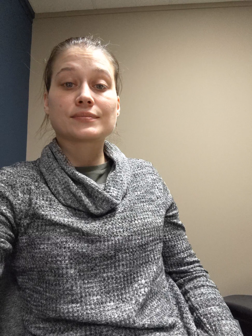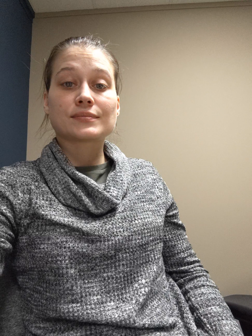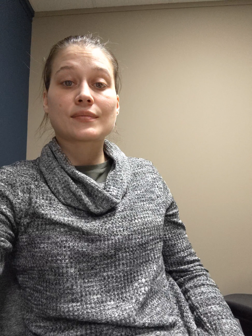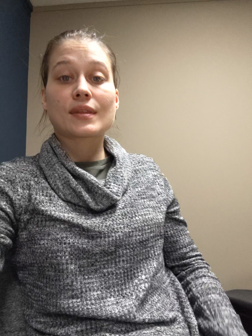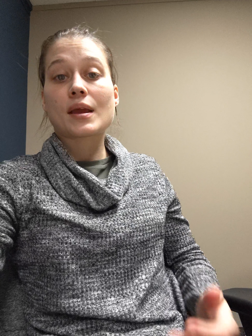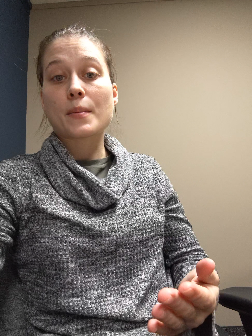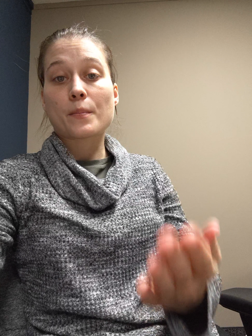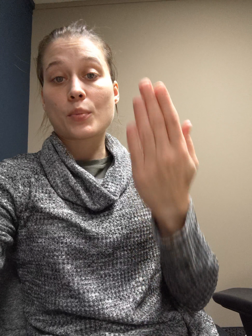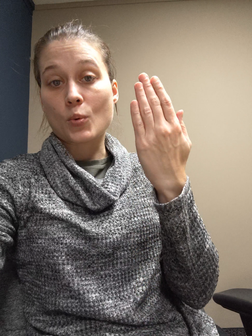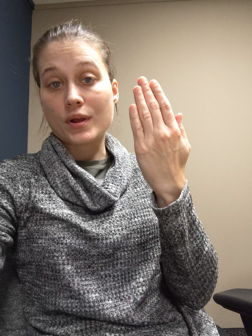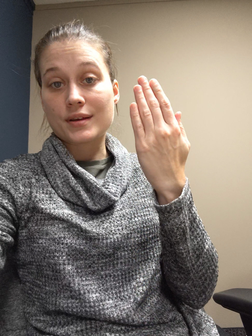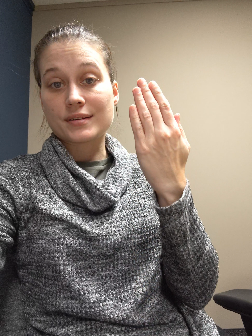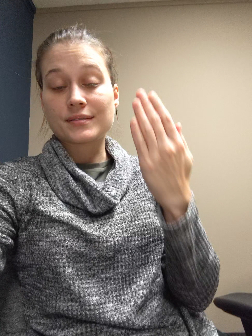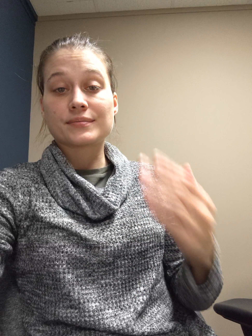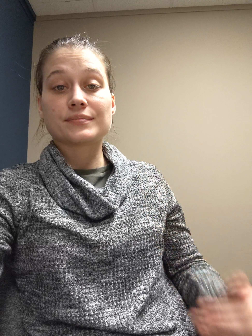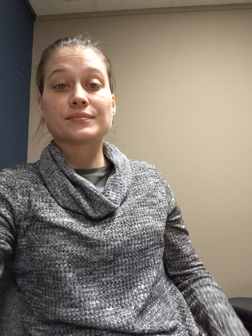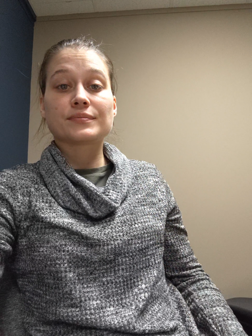morning